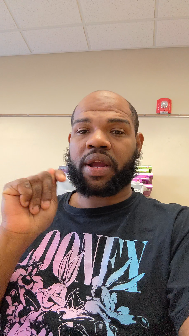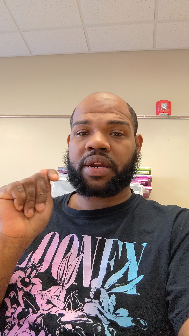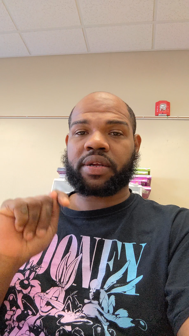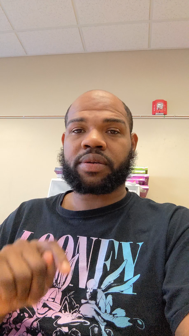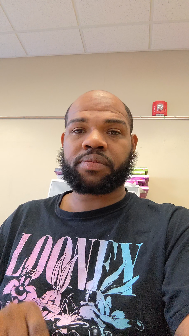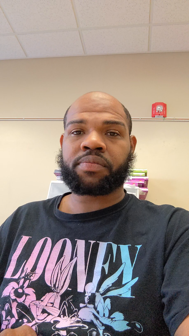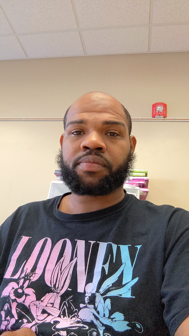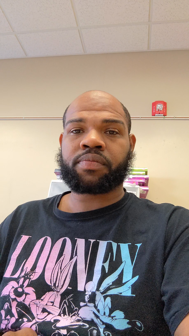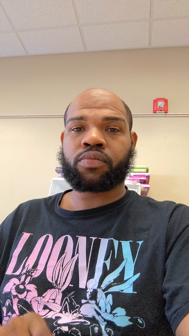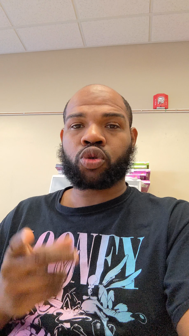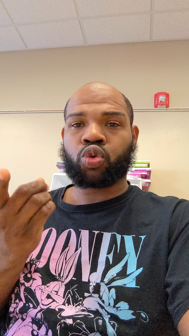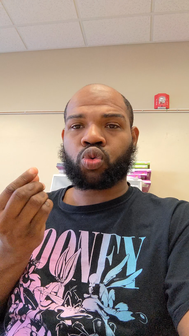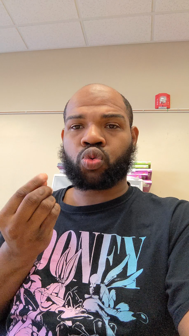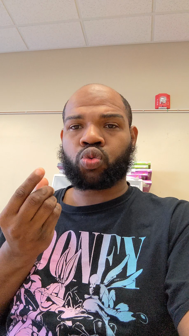do